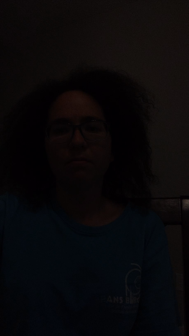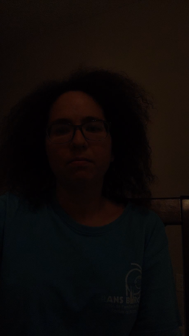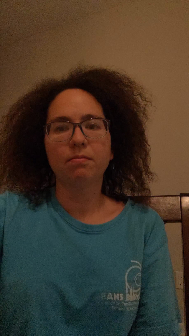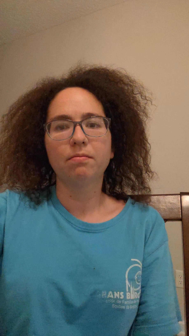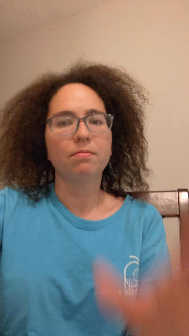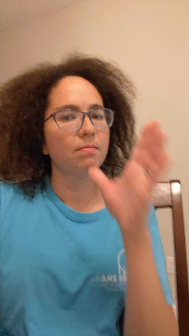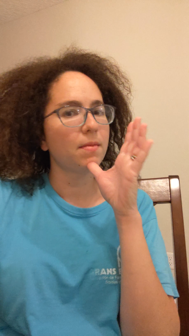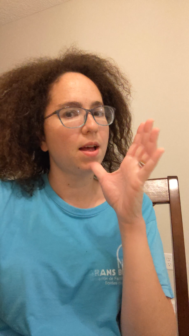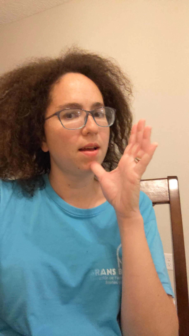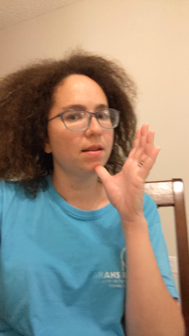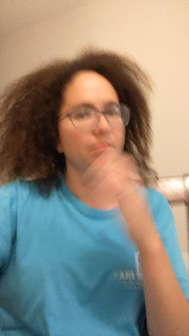mommy